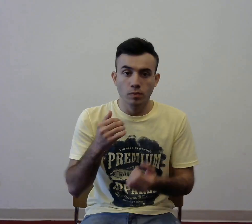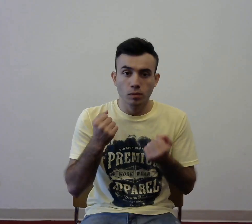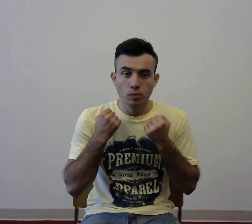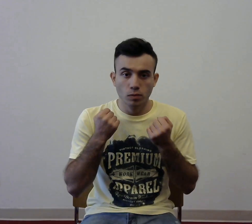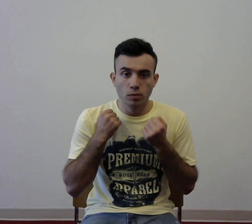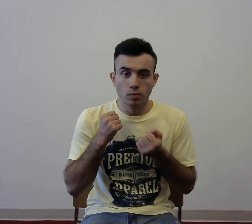idman